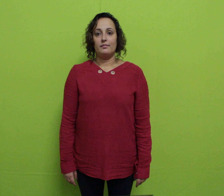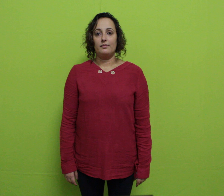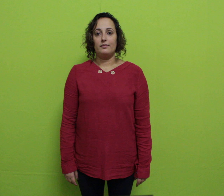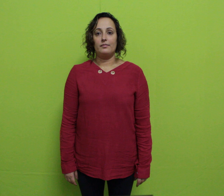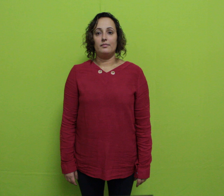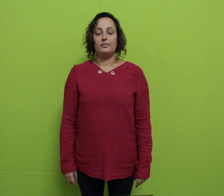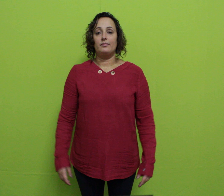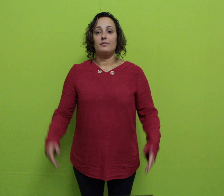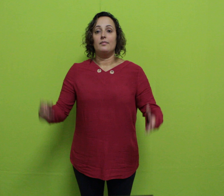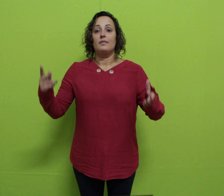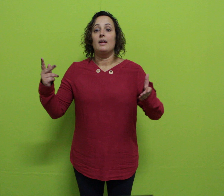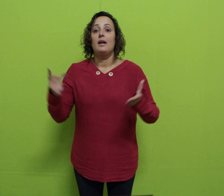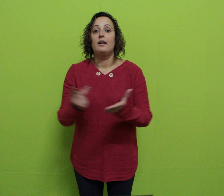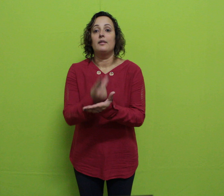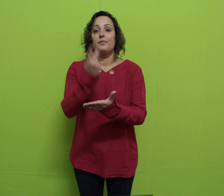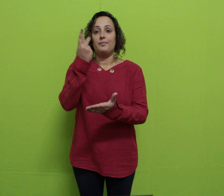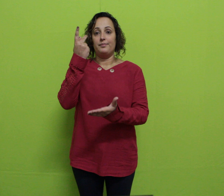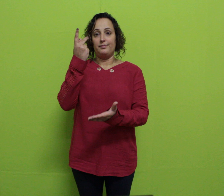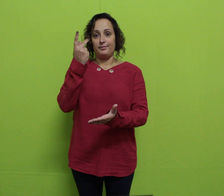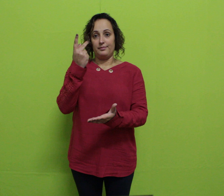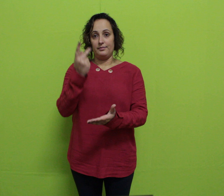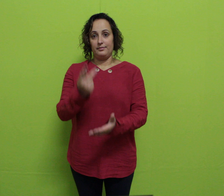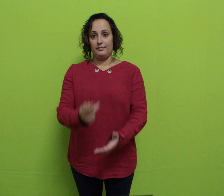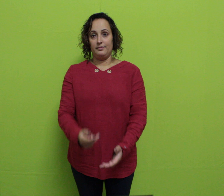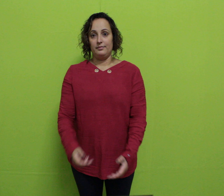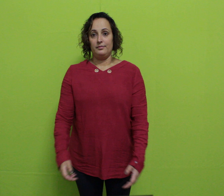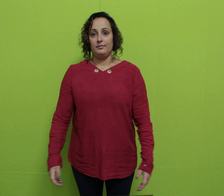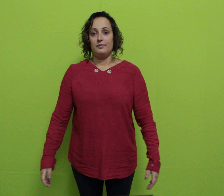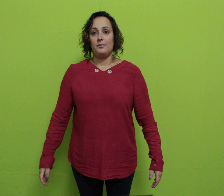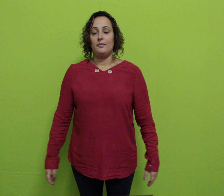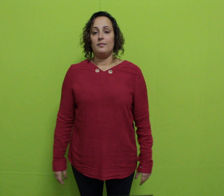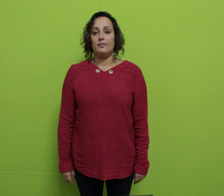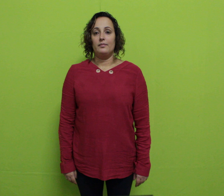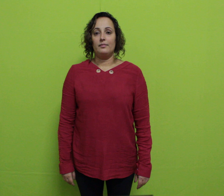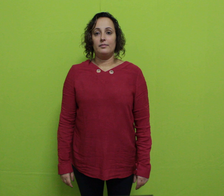acontecer